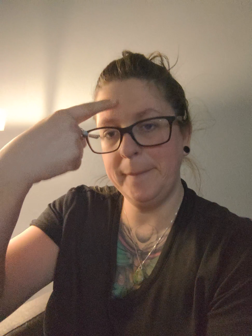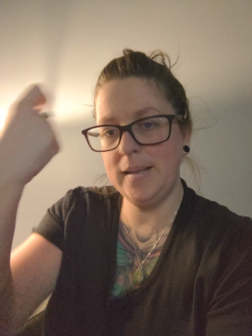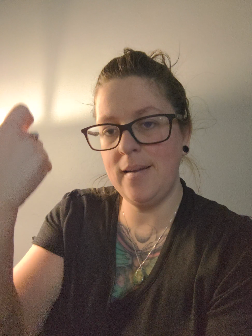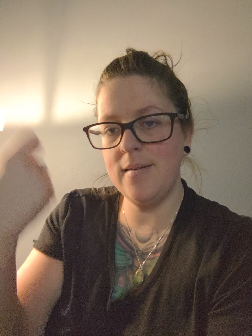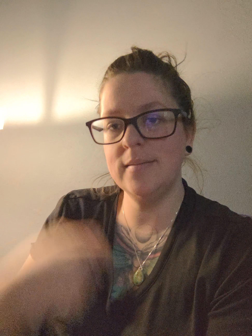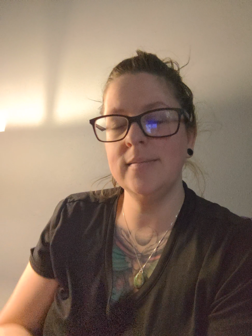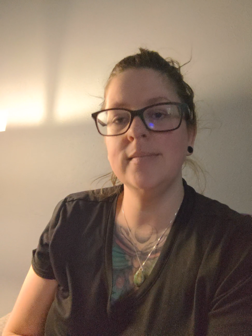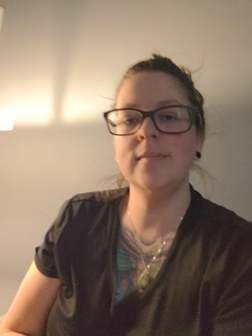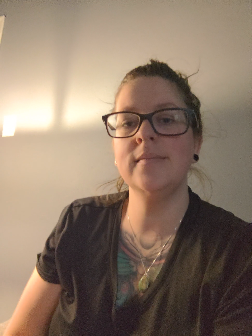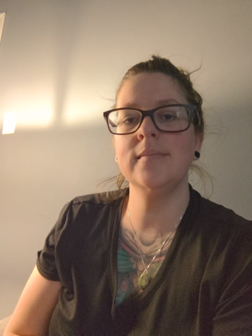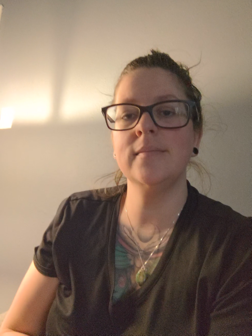because